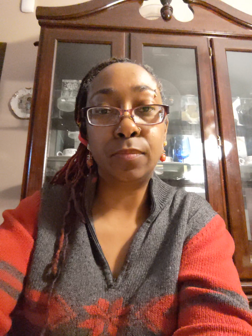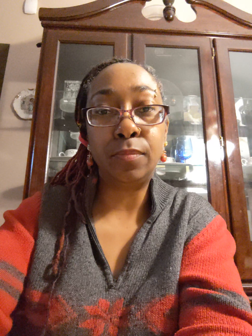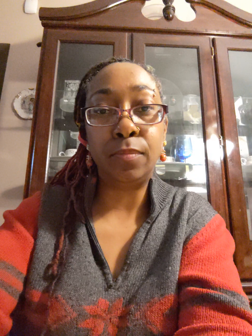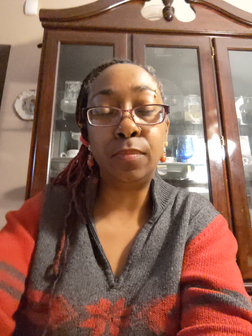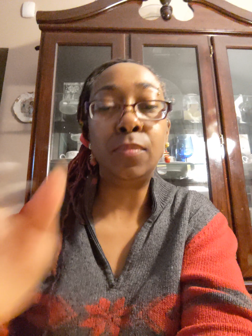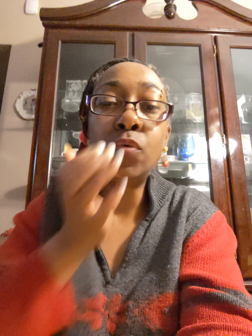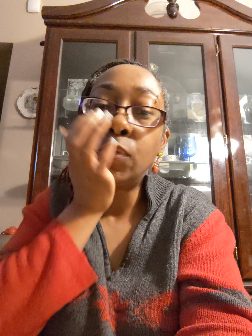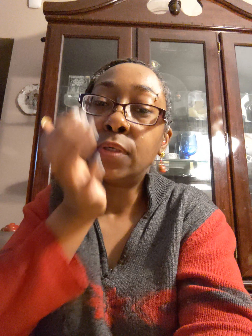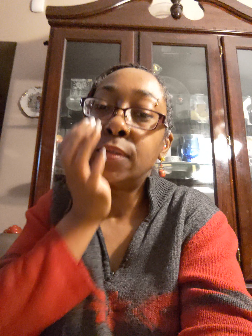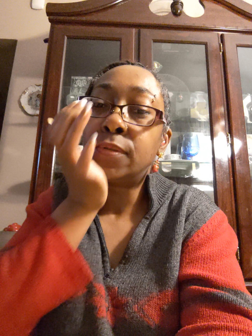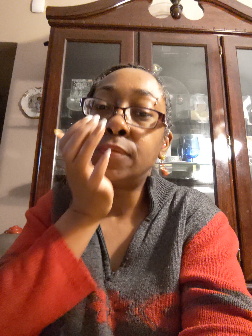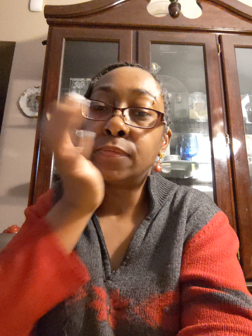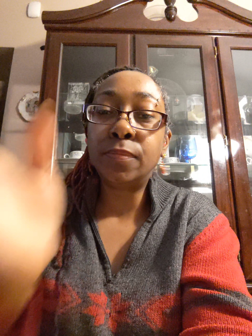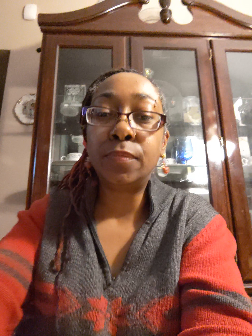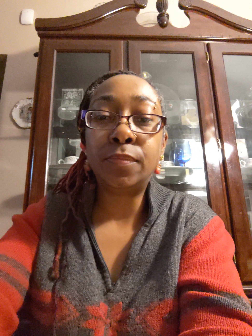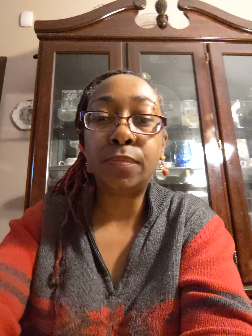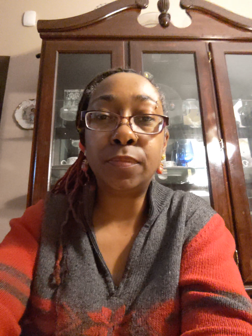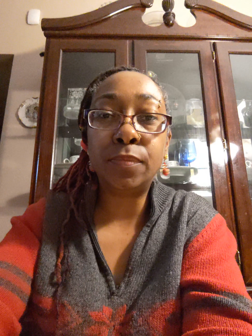grass